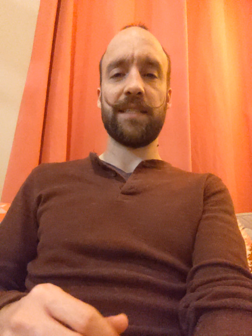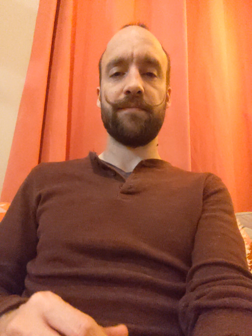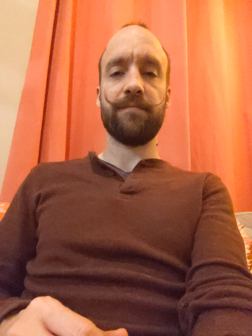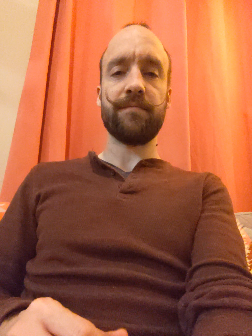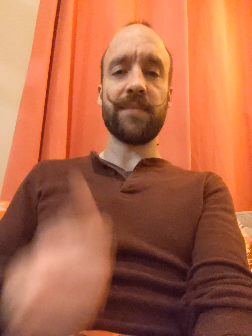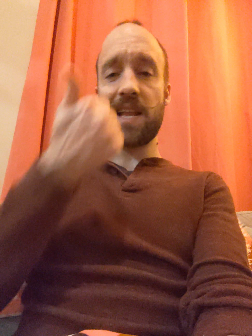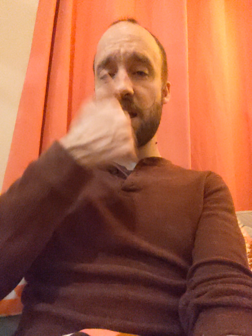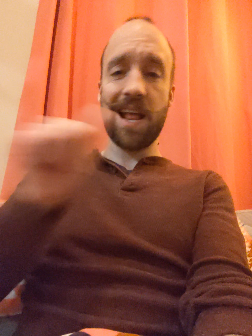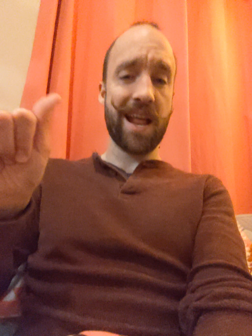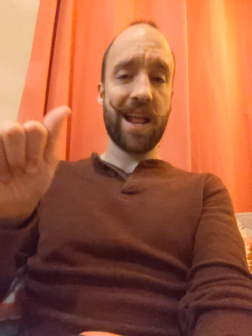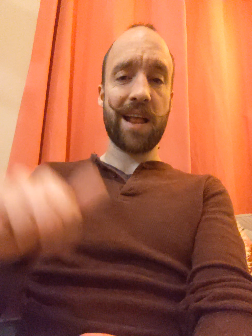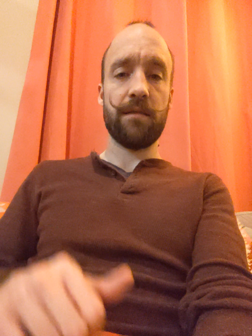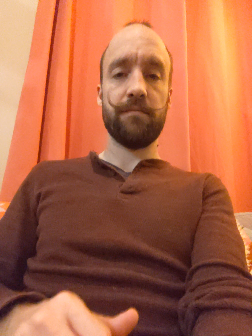any